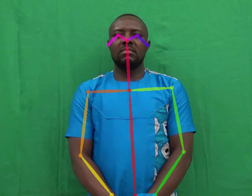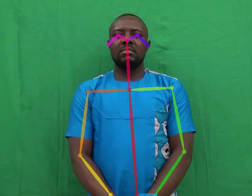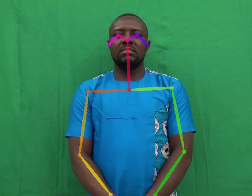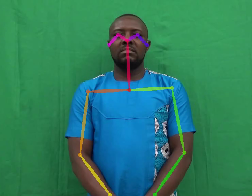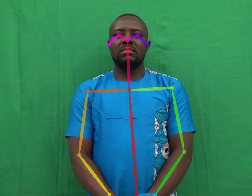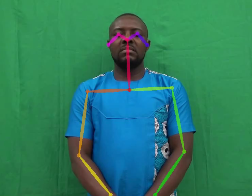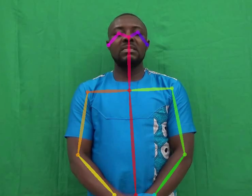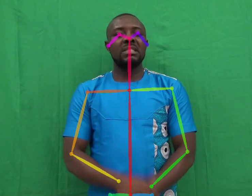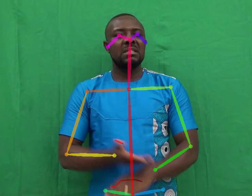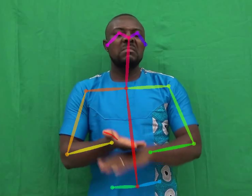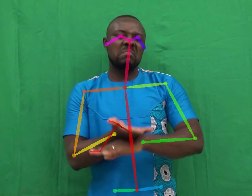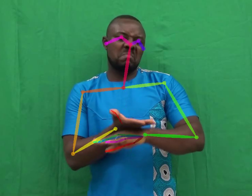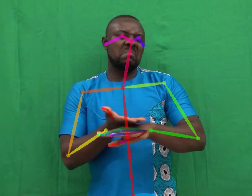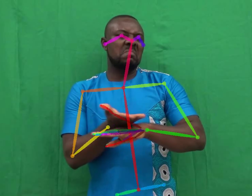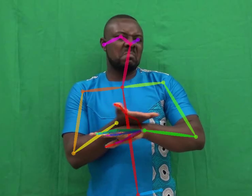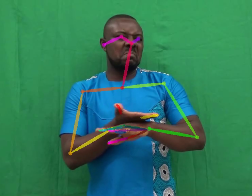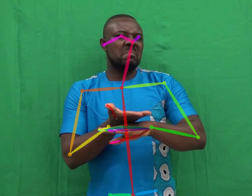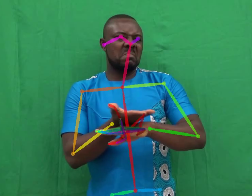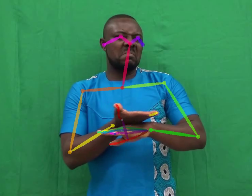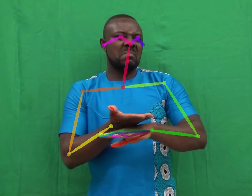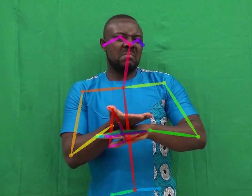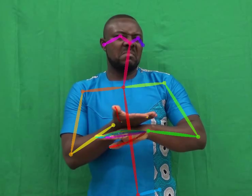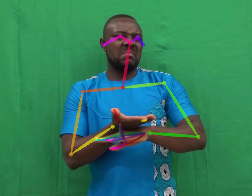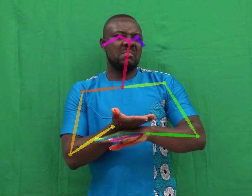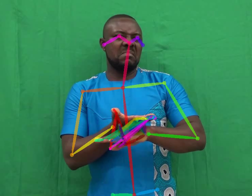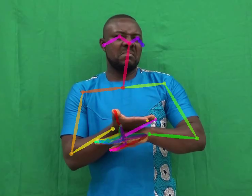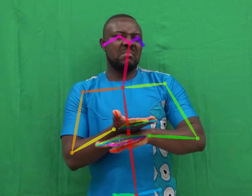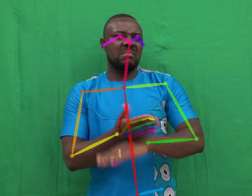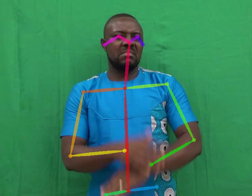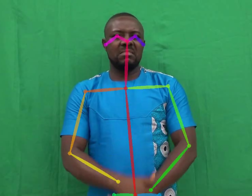beg